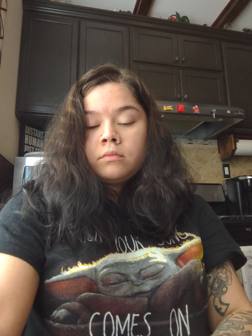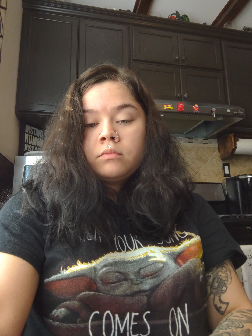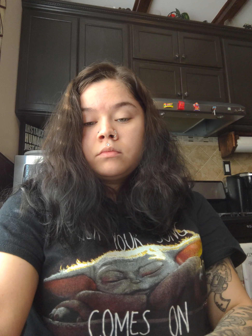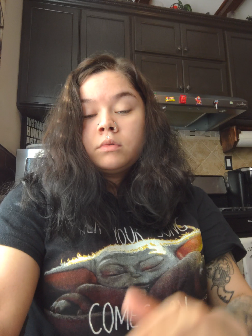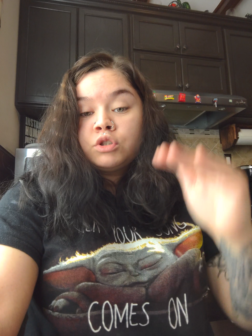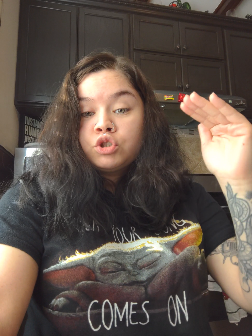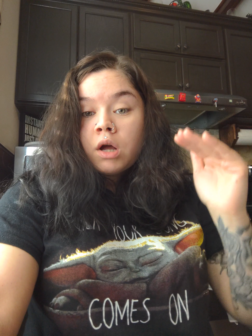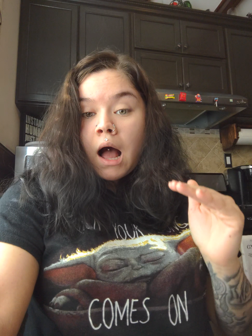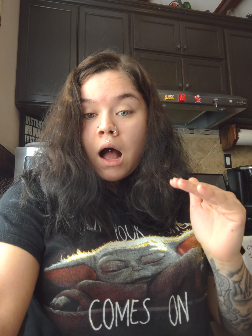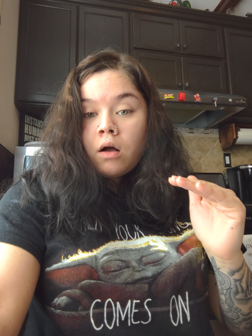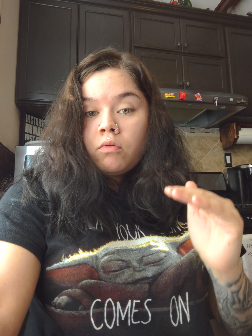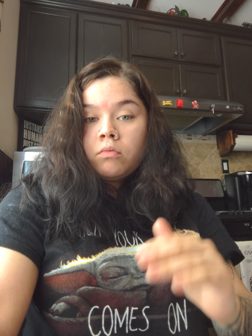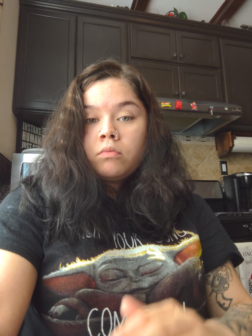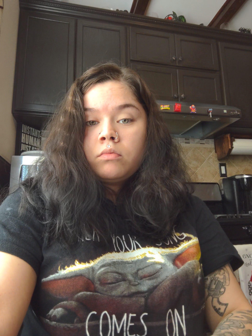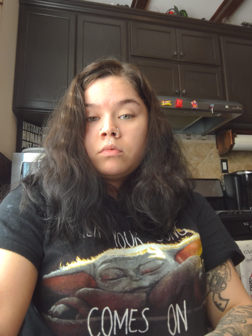child